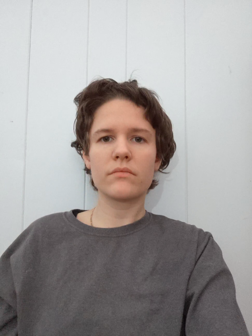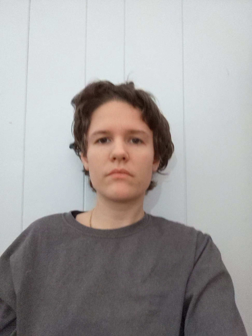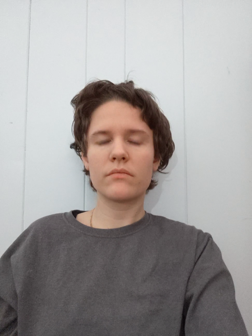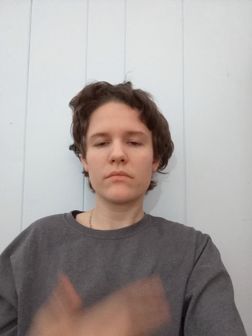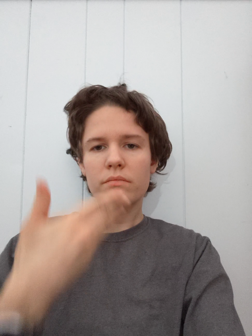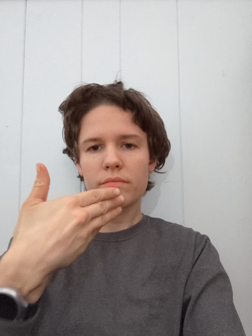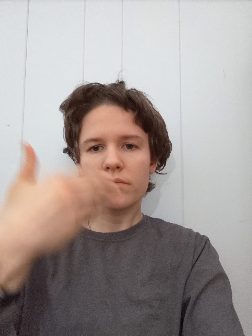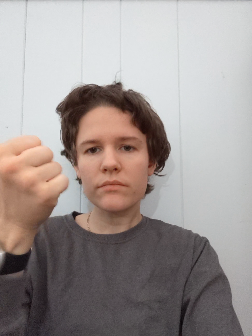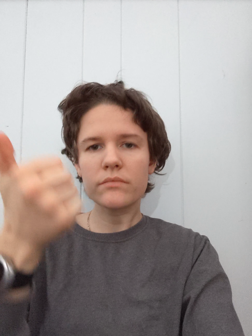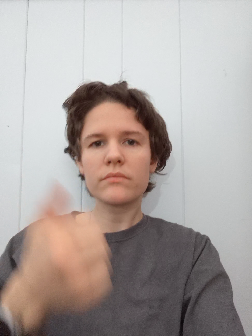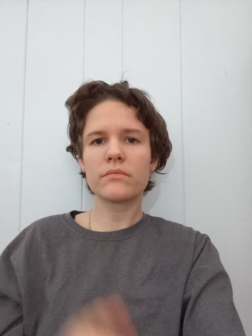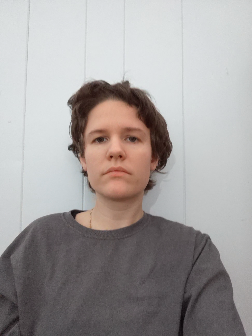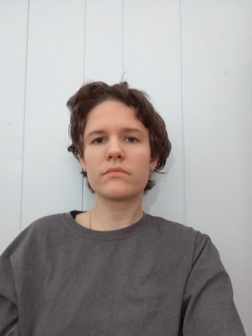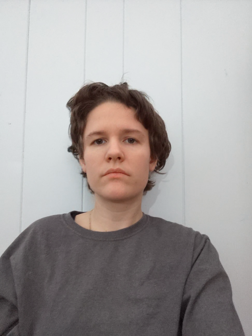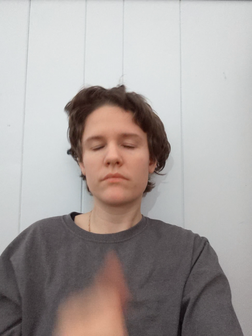better